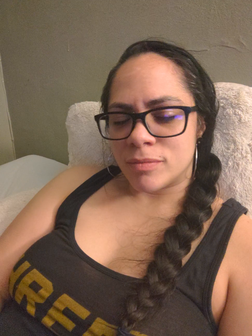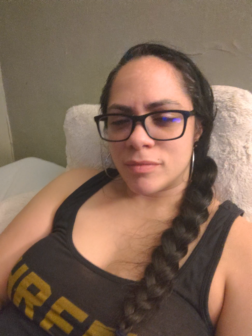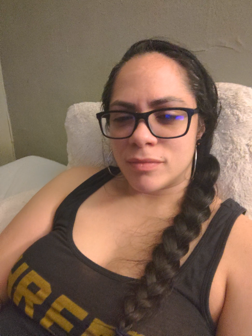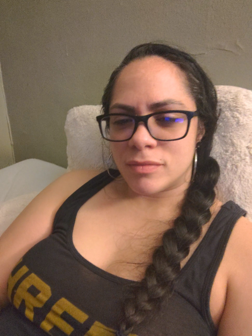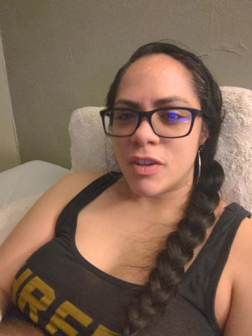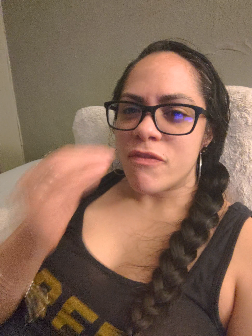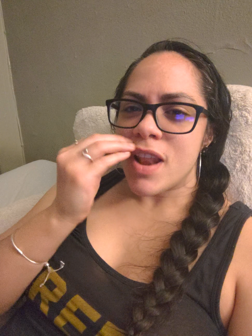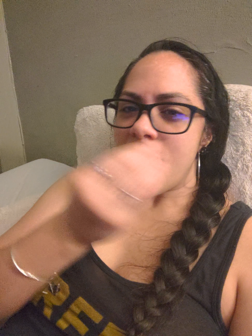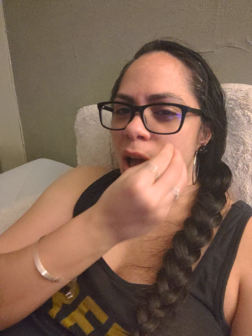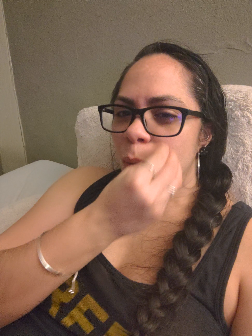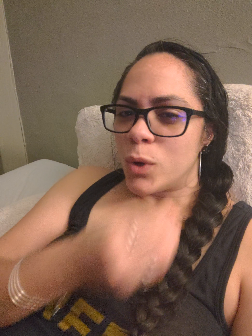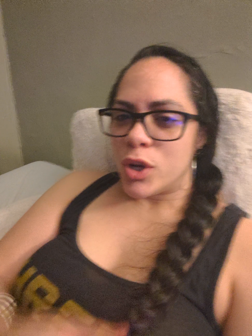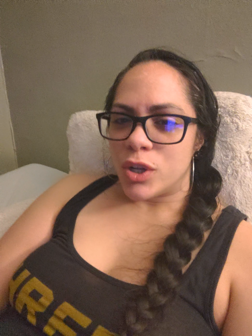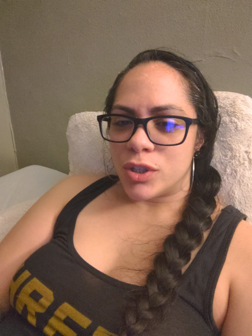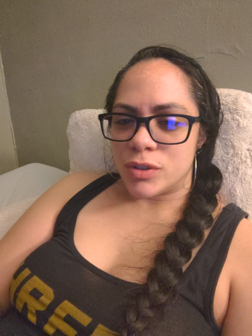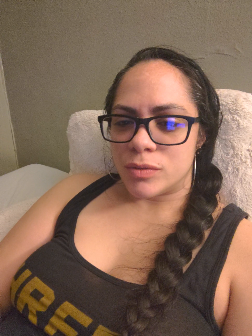flower